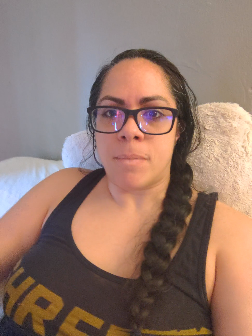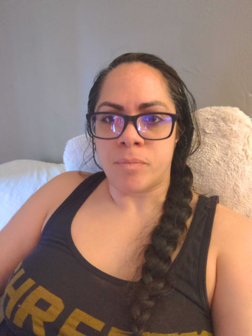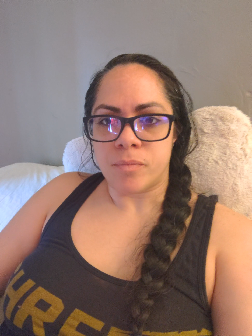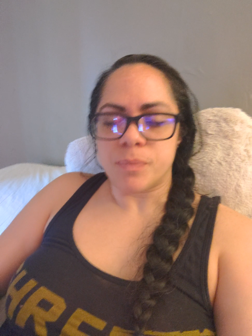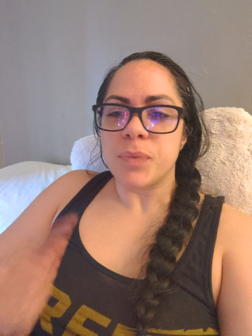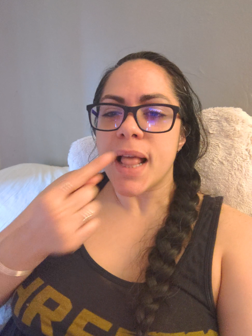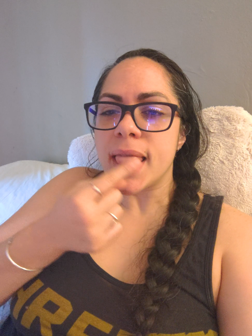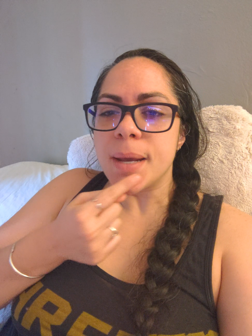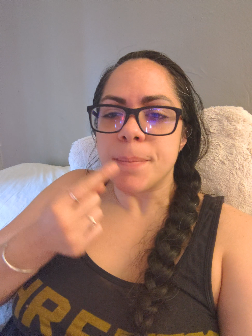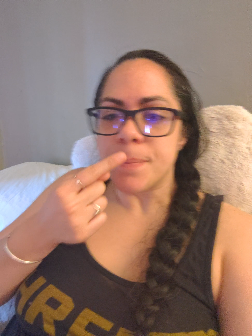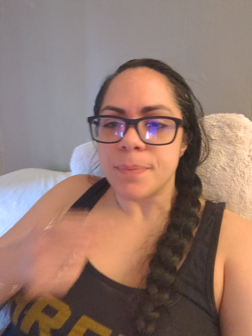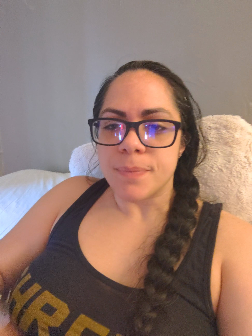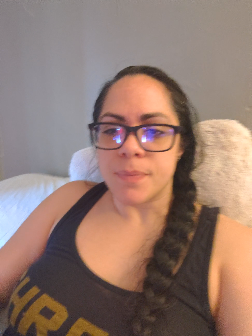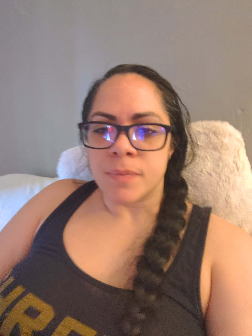lips